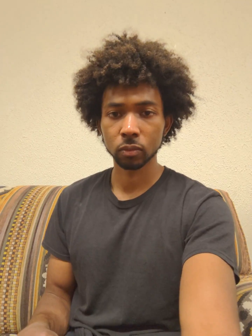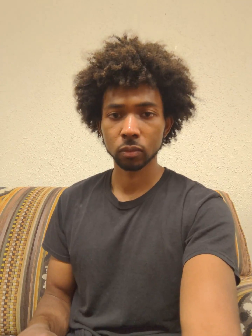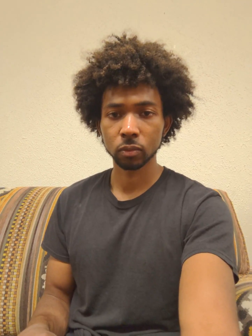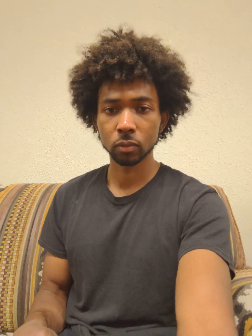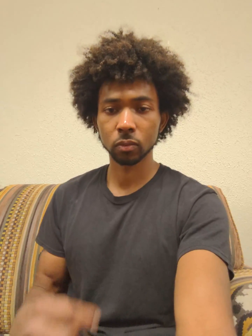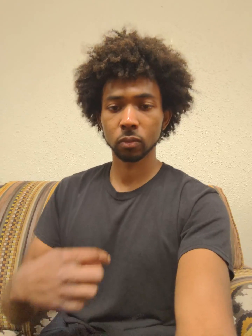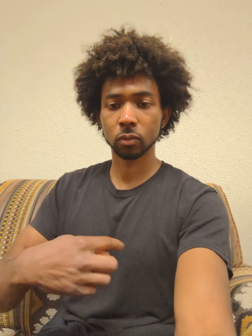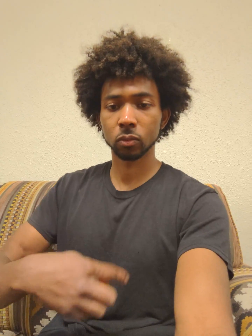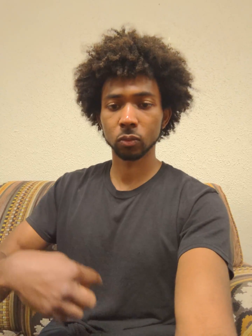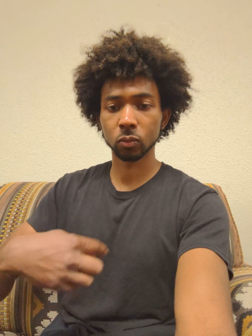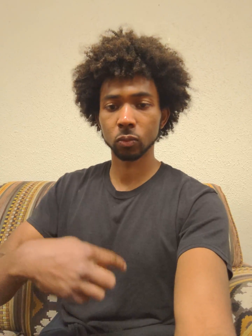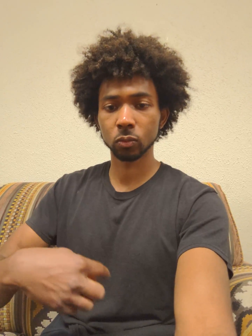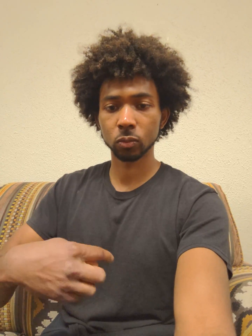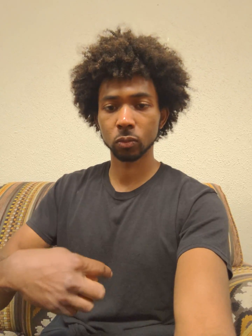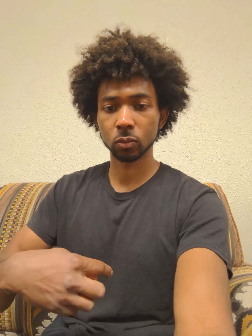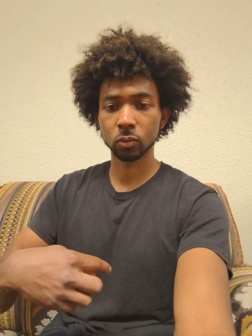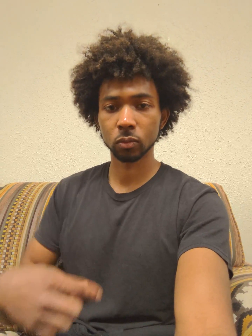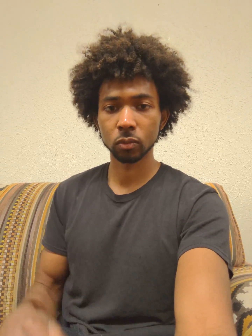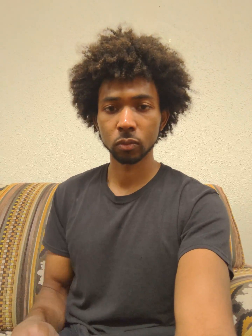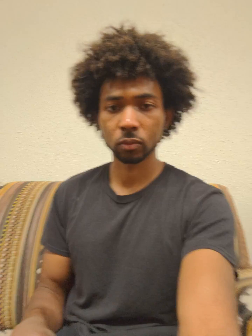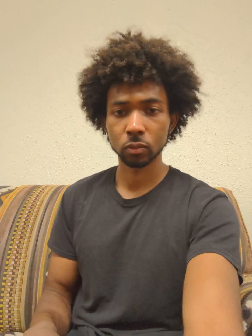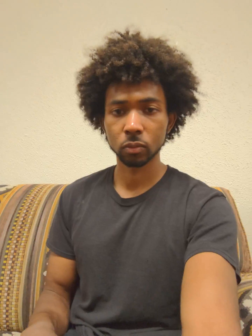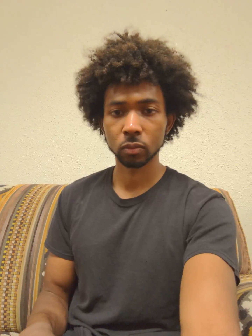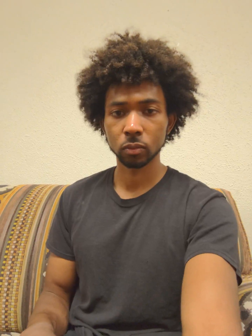belly button